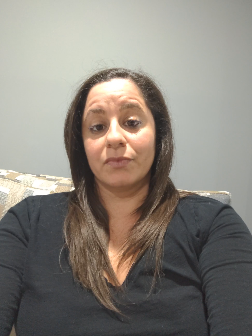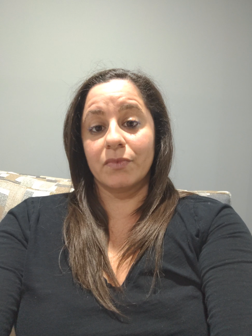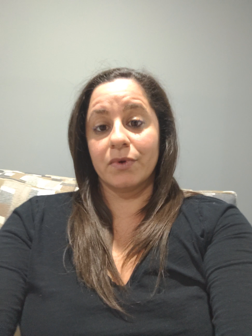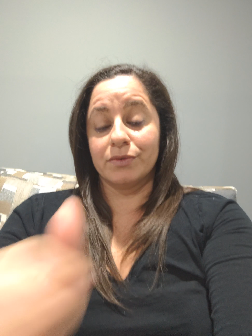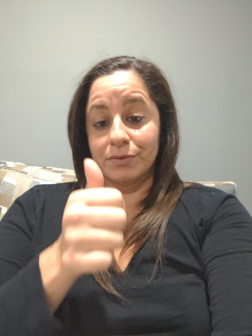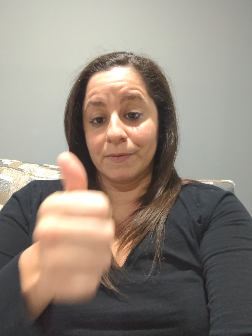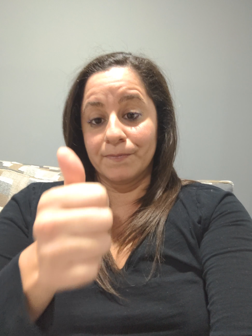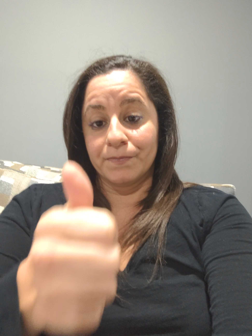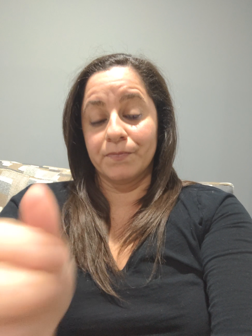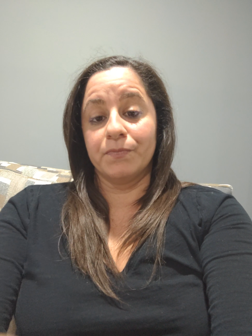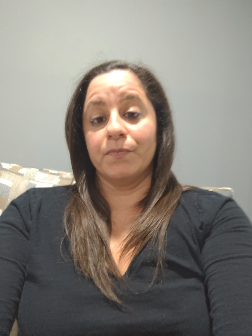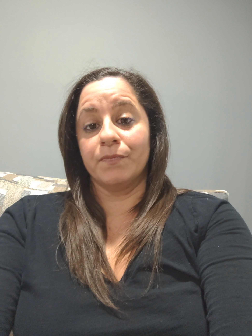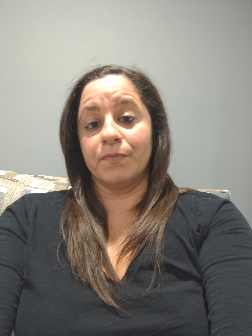yourself